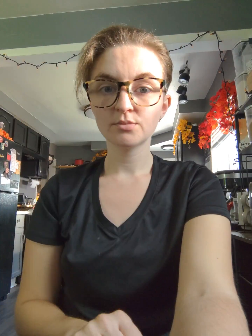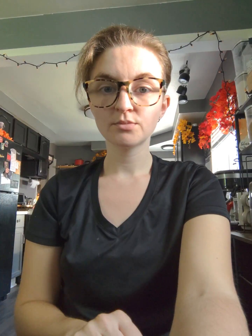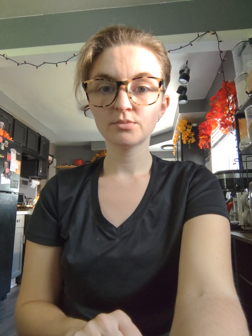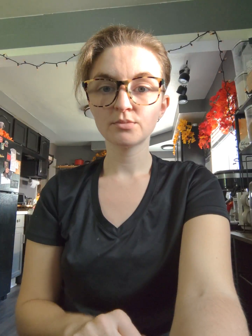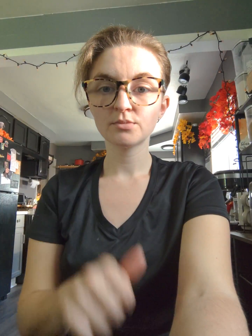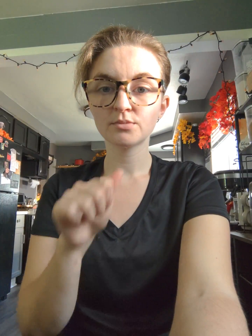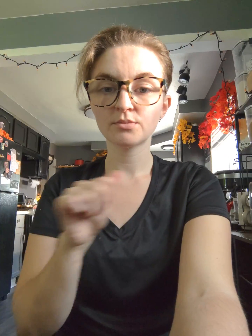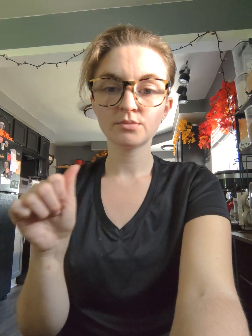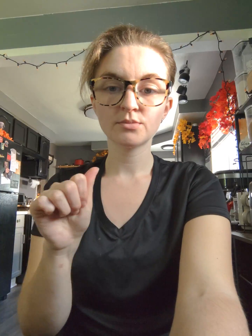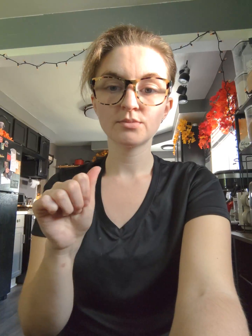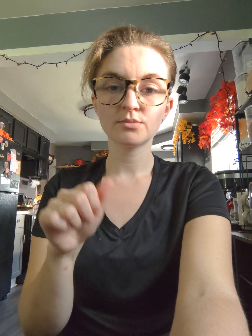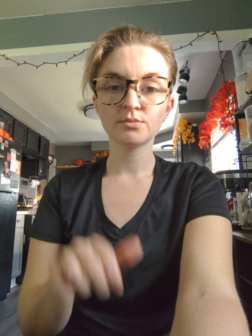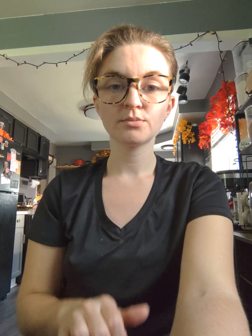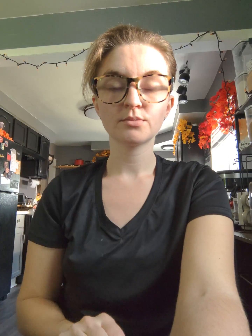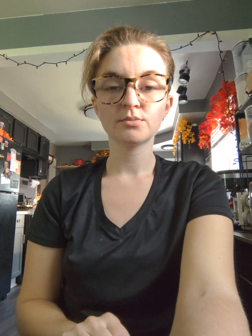a